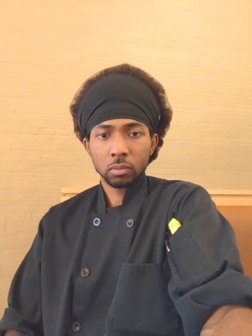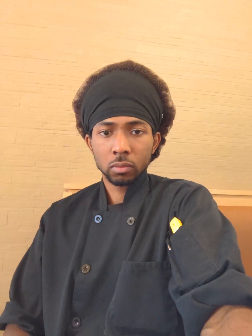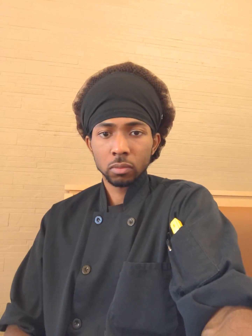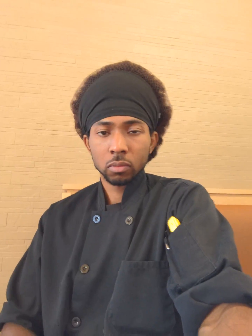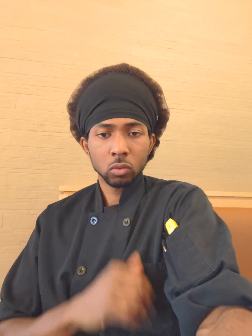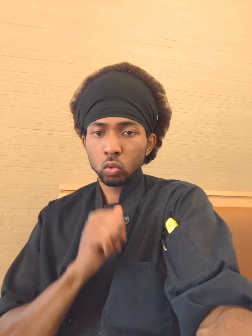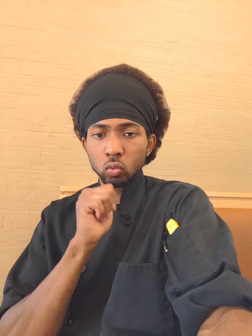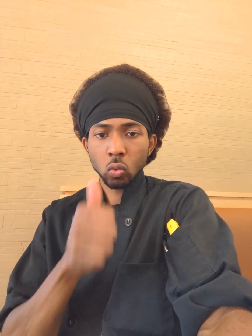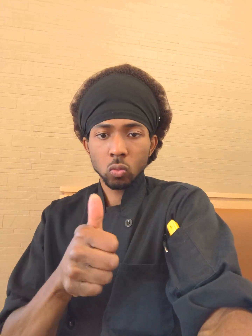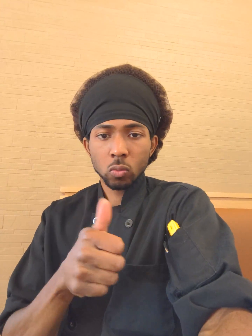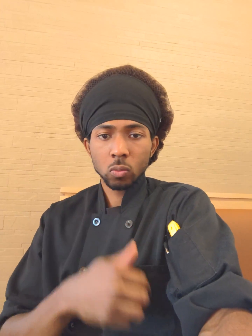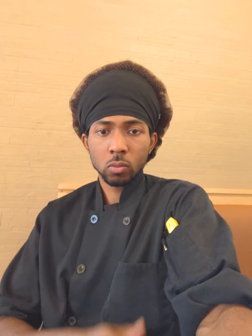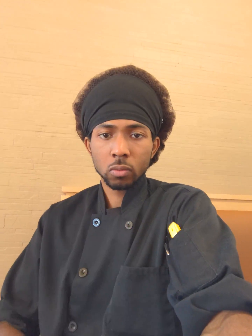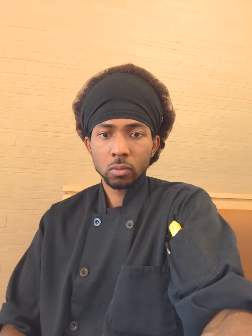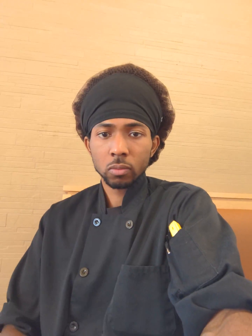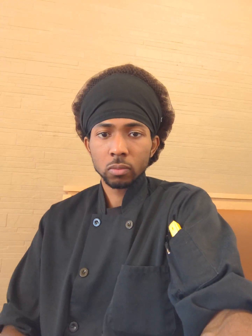don't